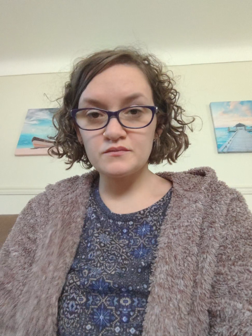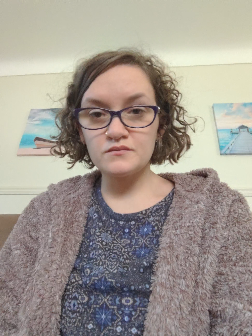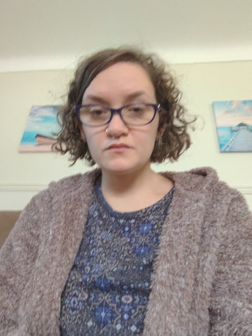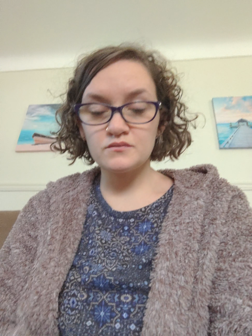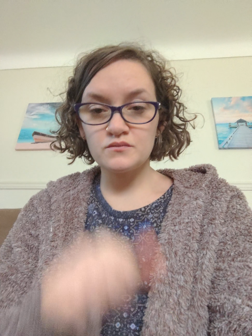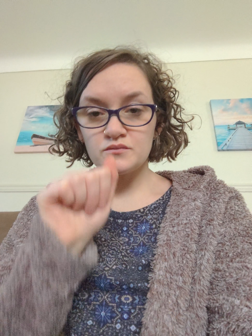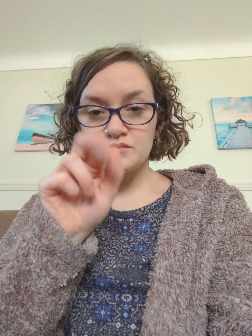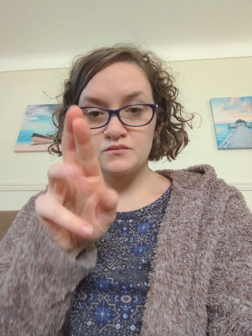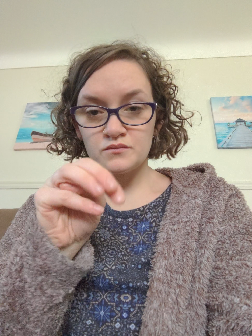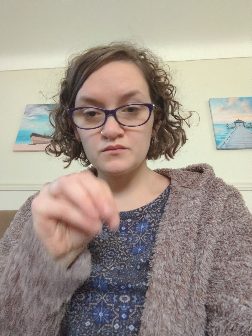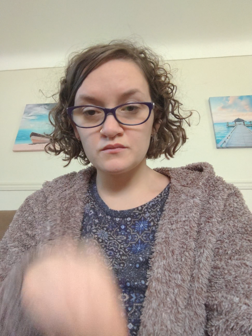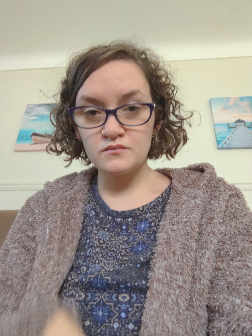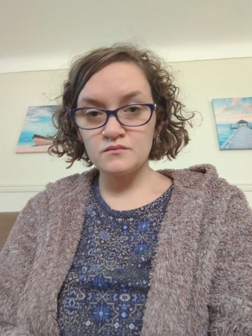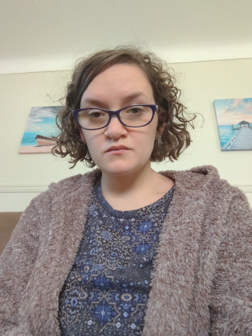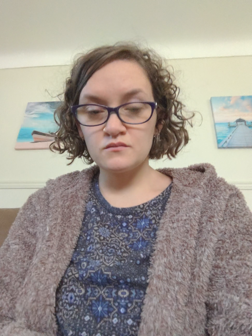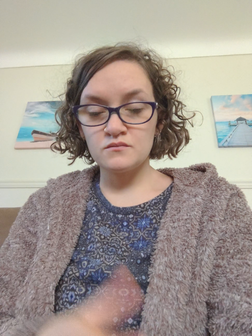arm